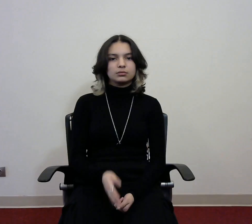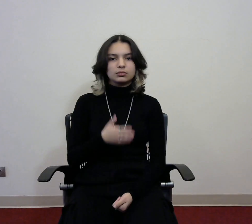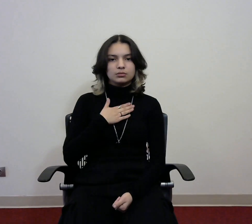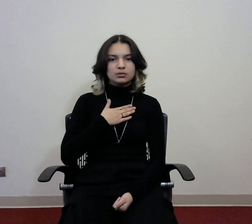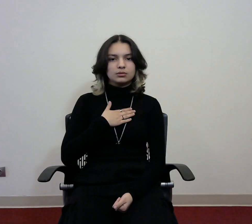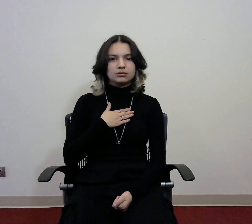mən